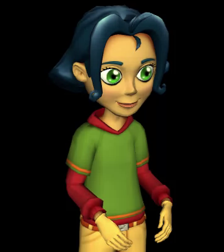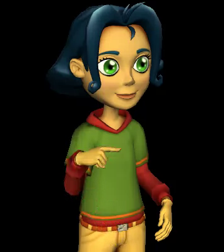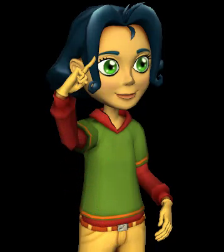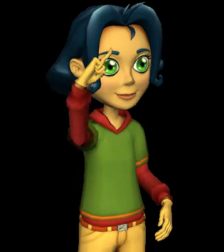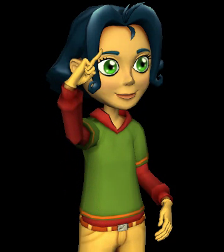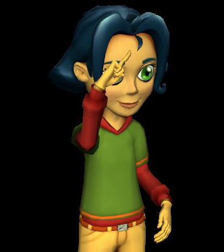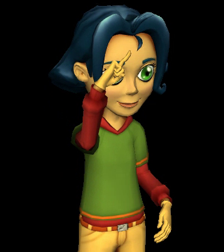لماذا